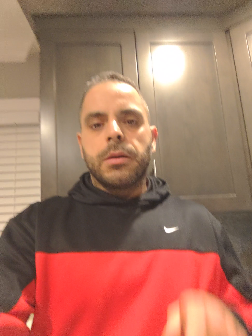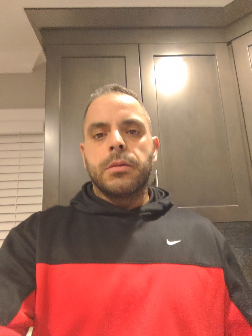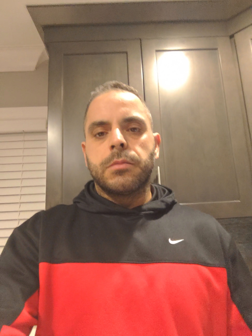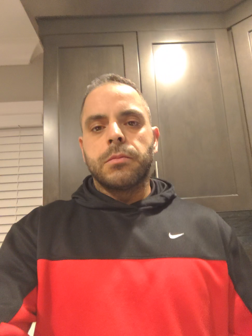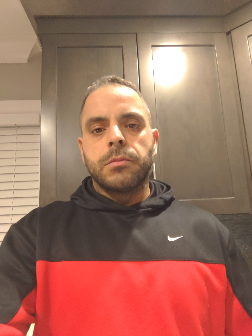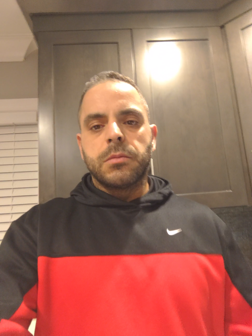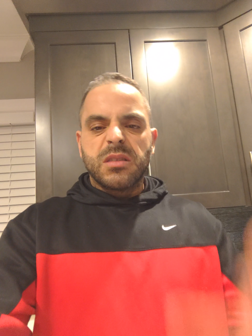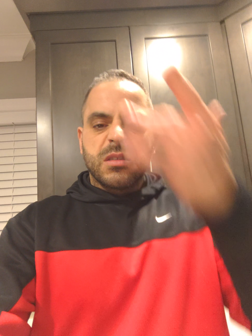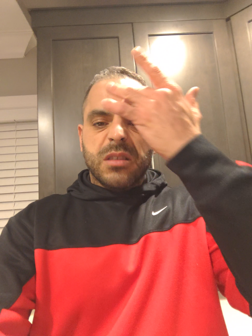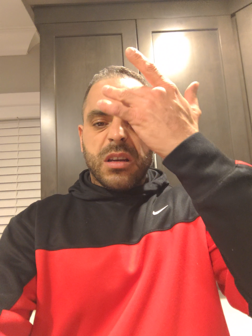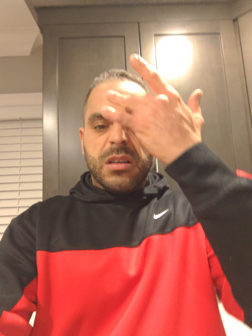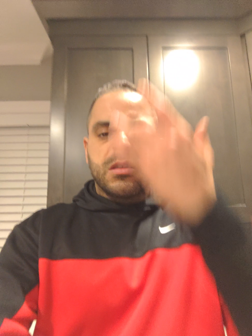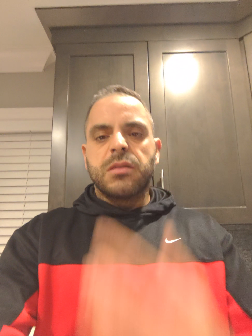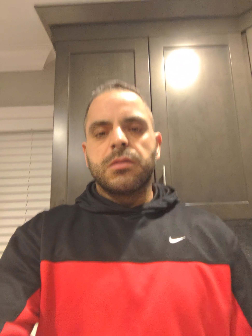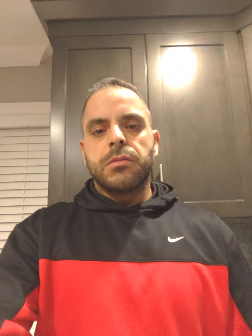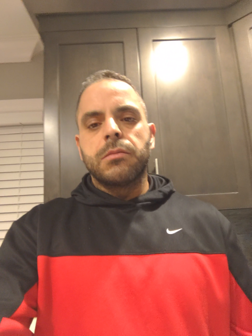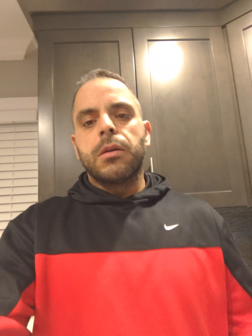sick